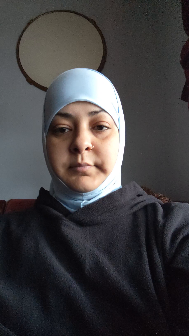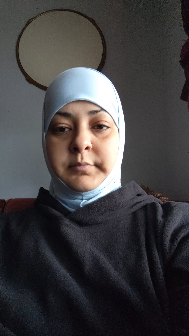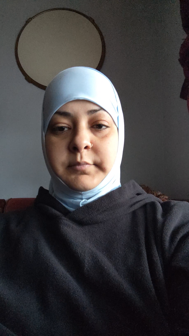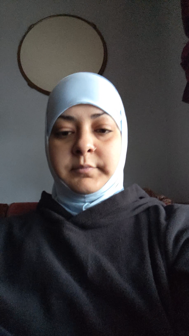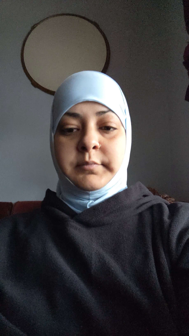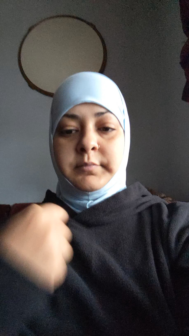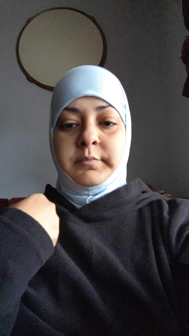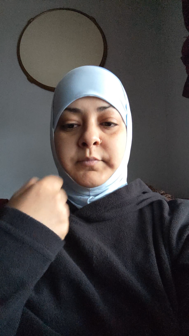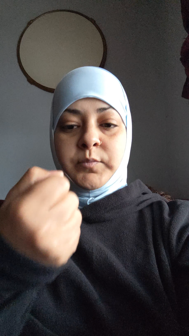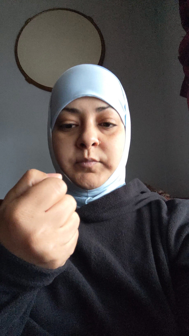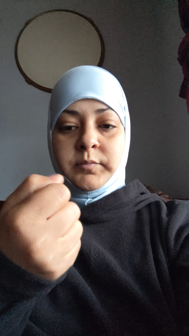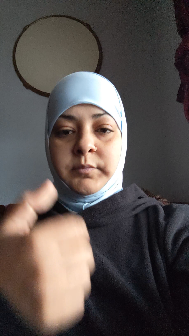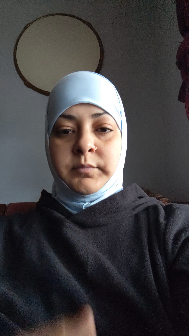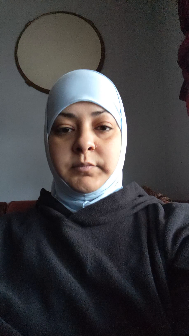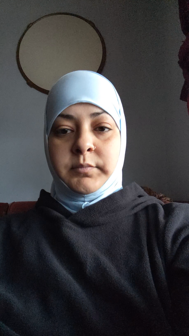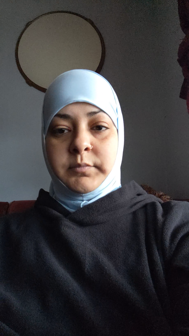drive